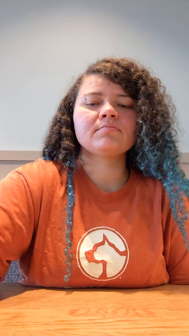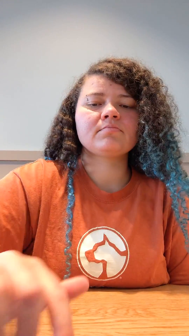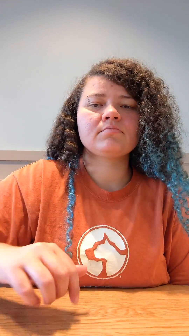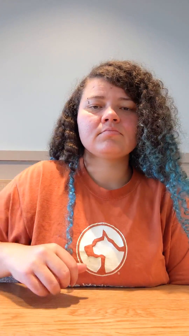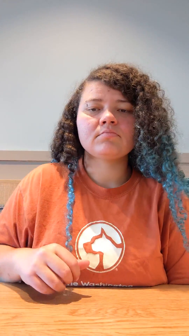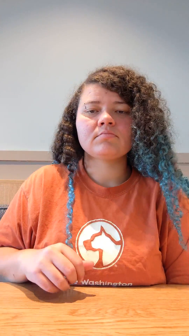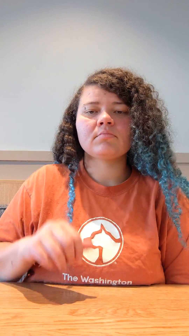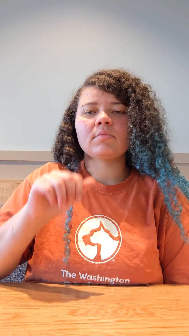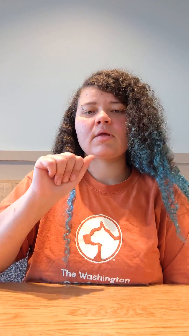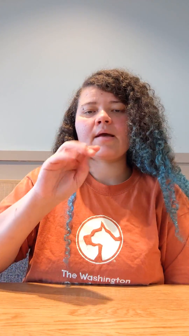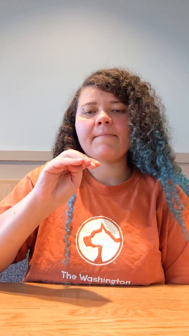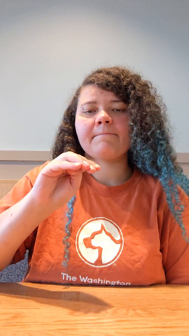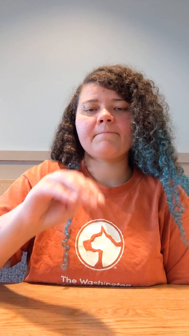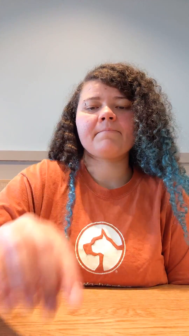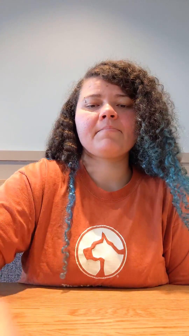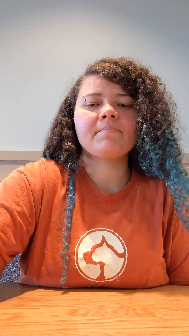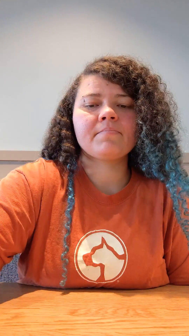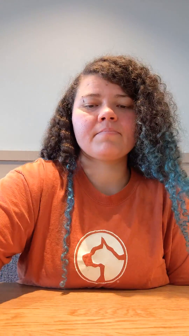am